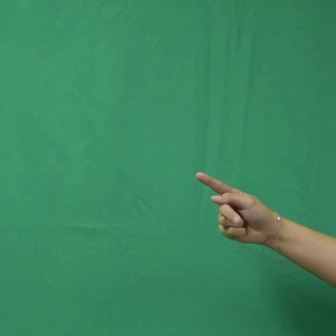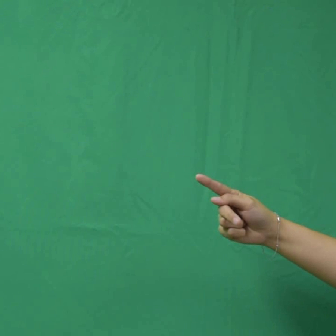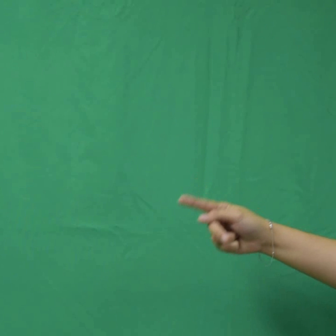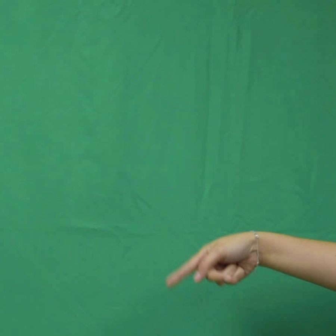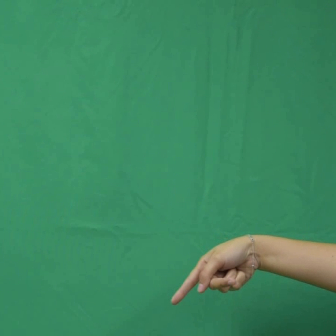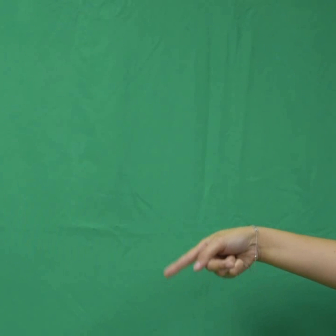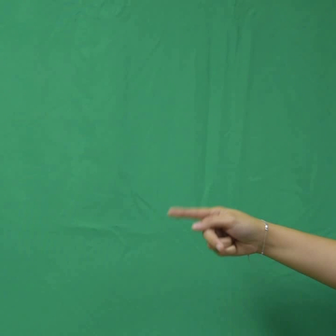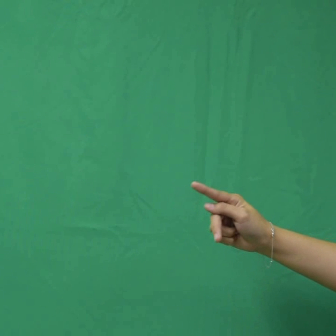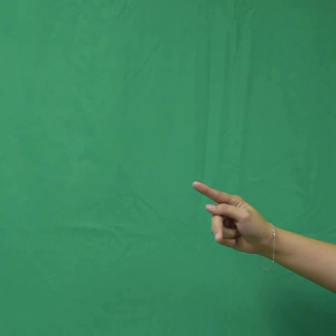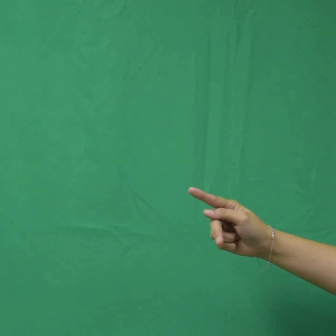K